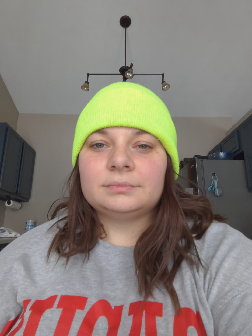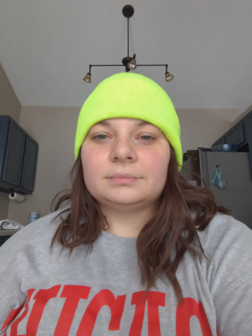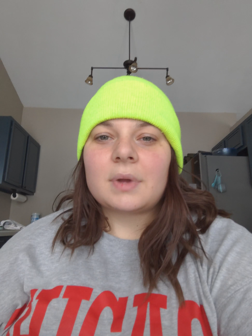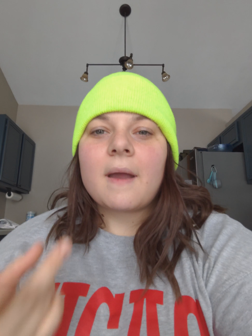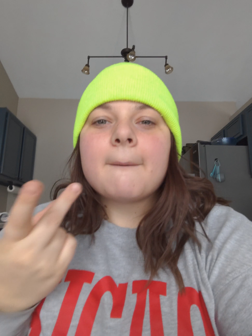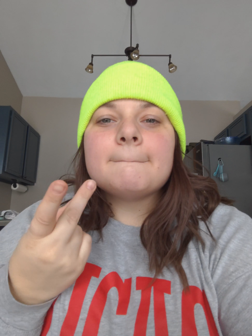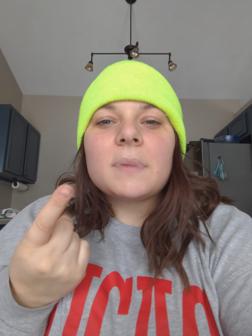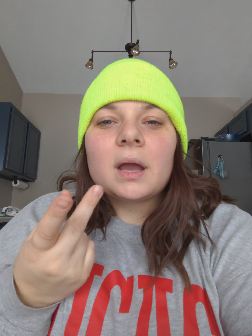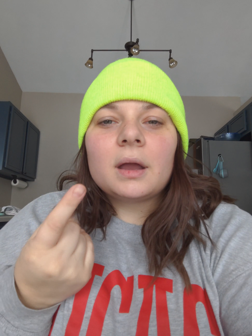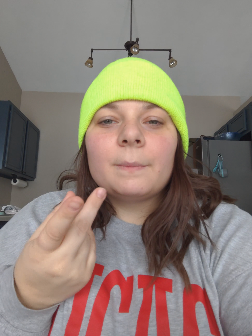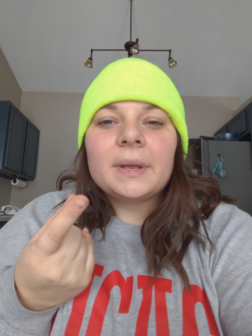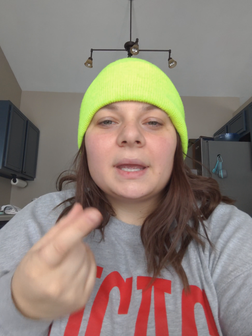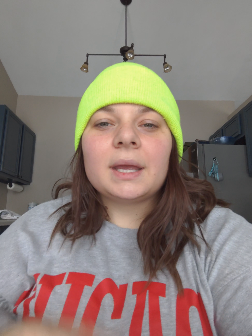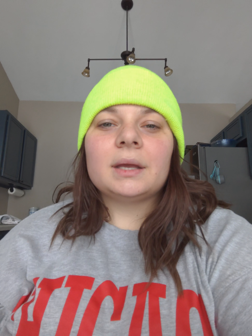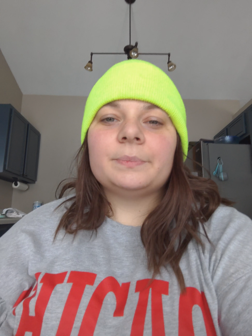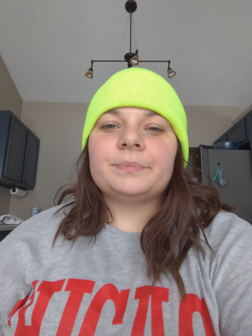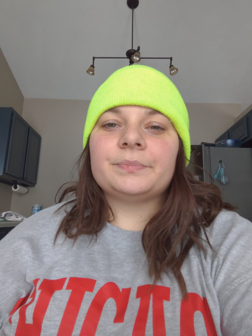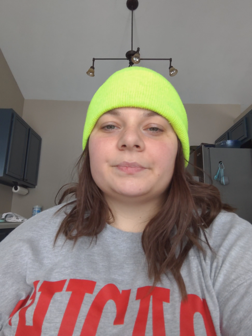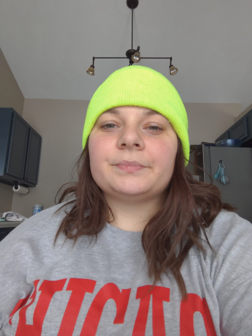puppy